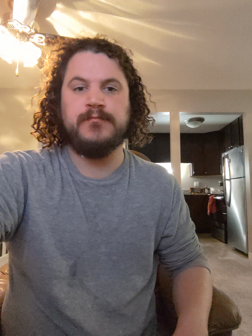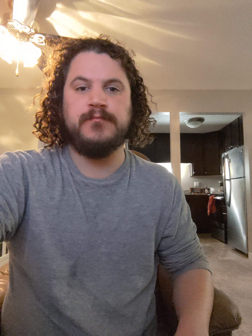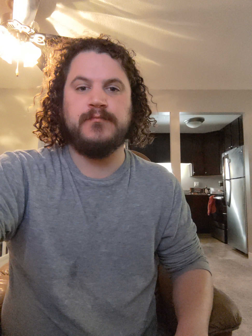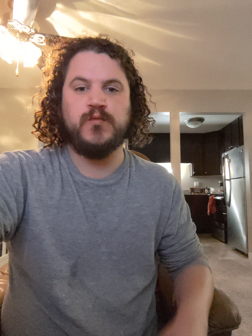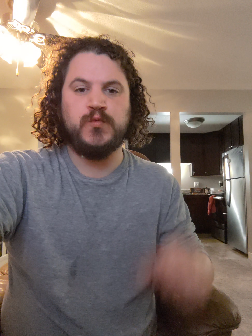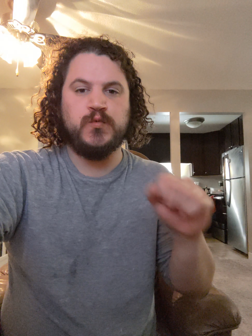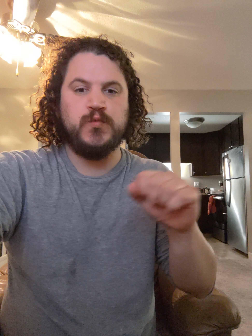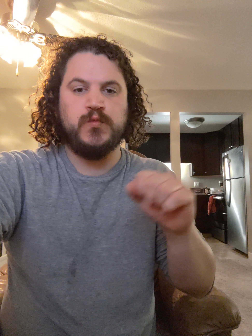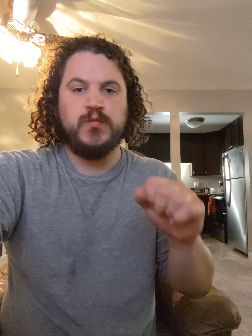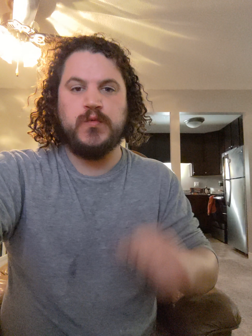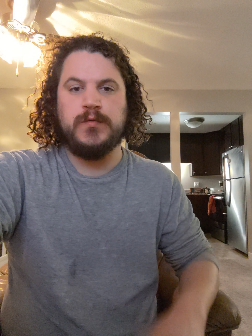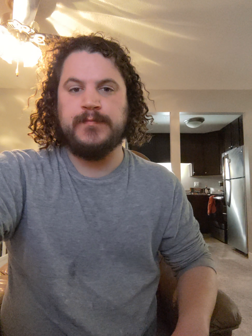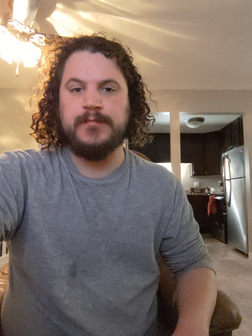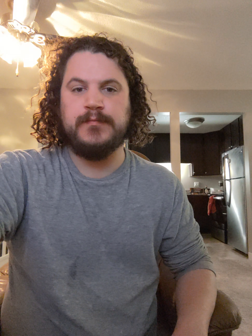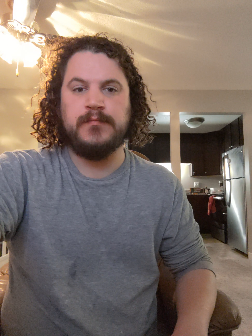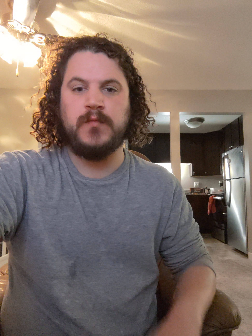shoe